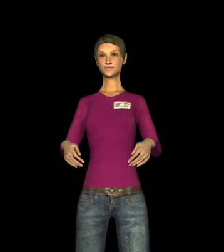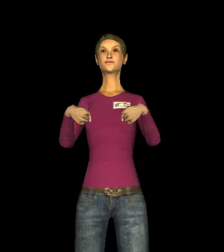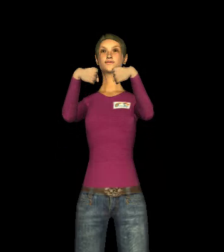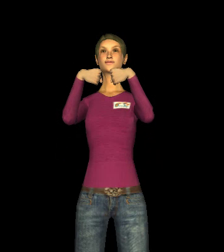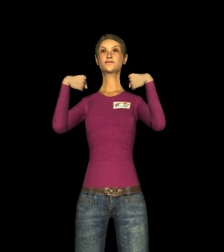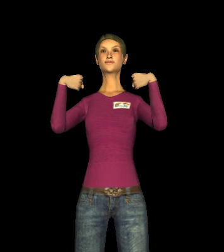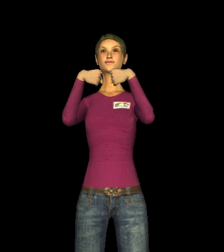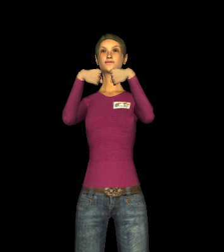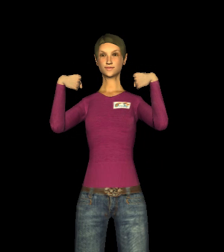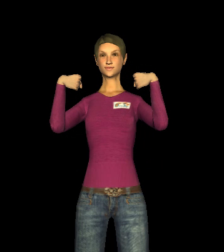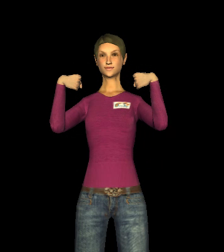خزانة